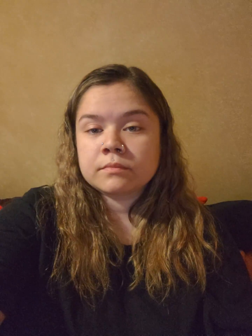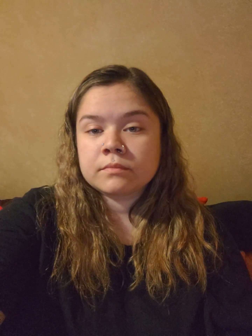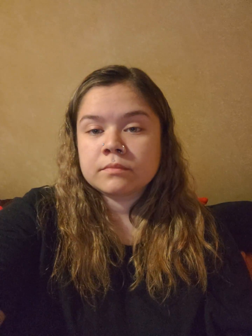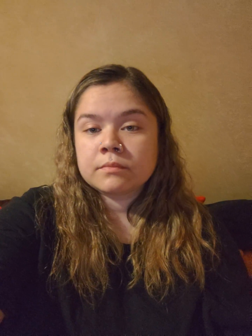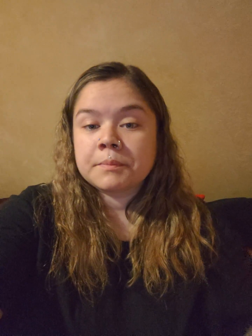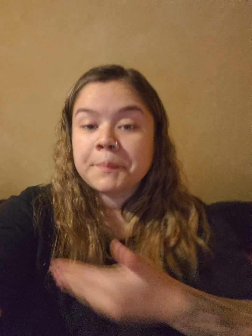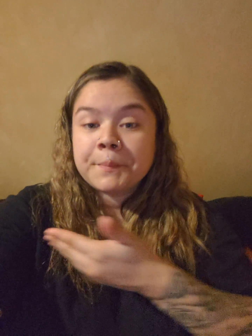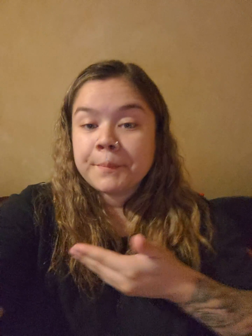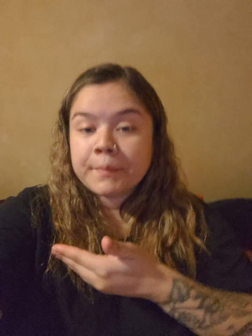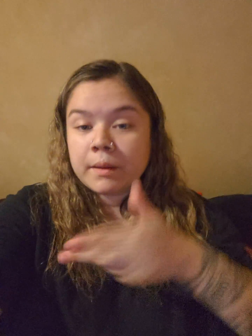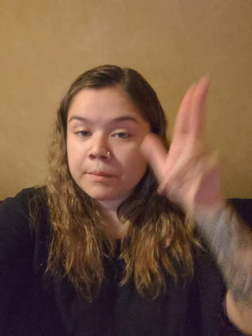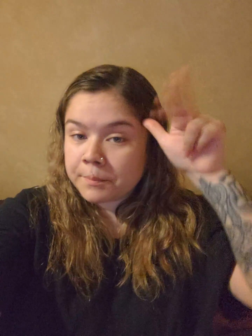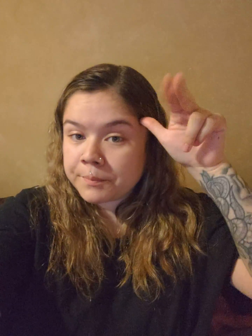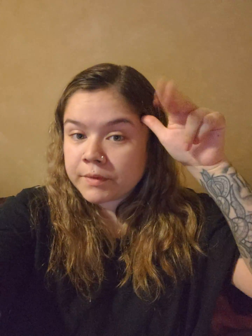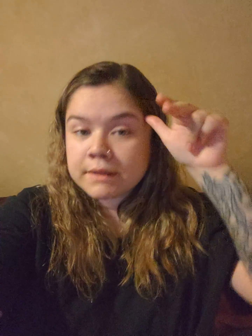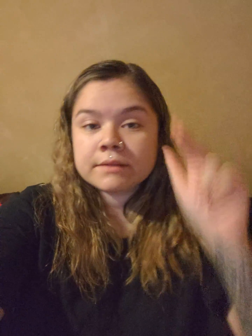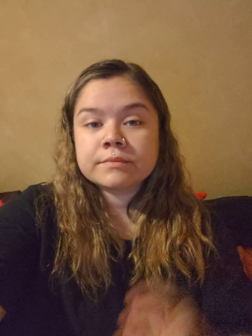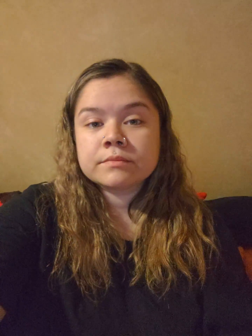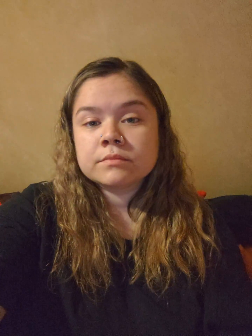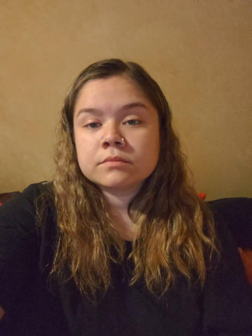pony